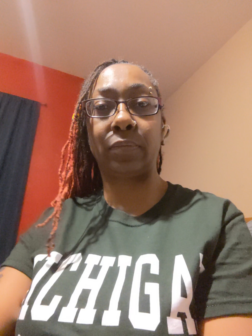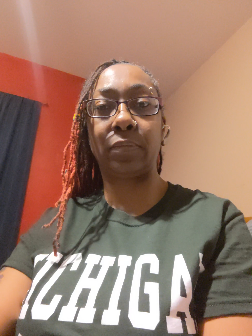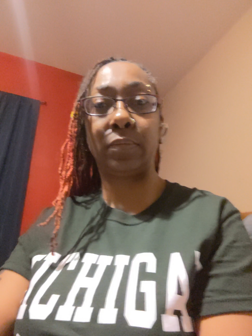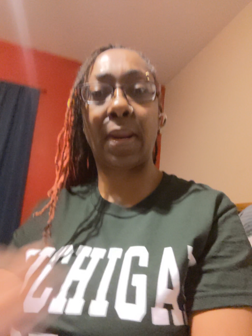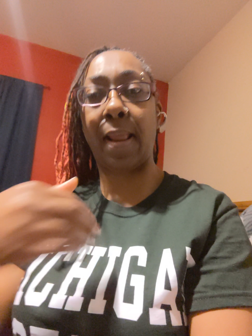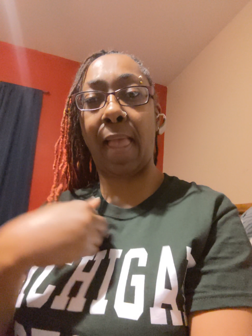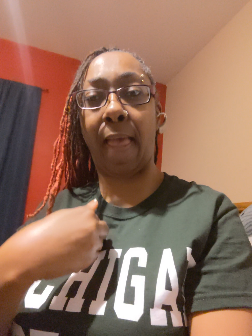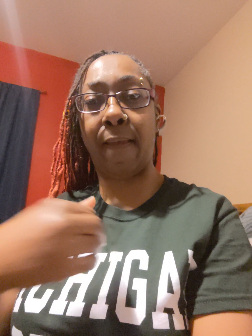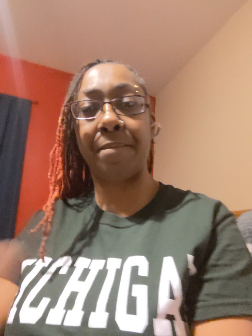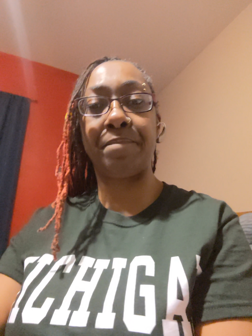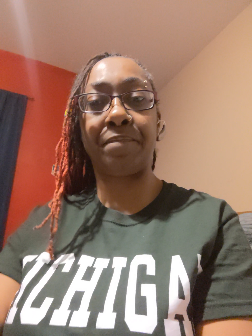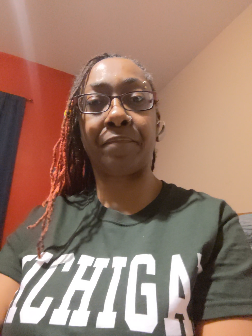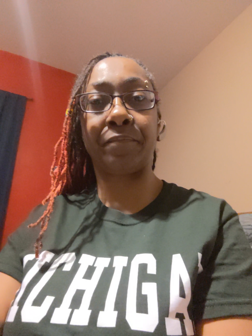have